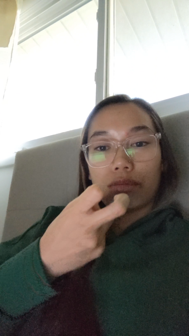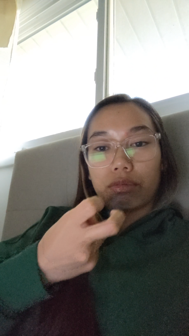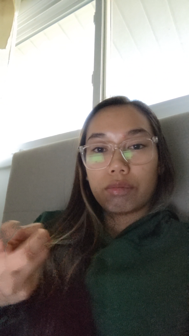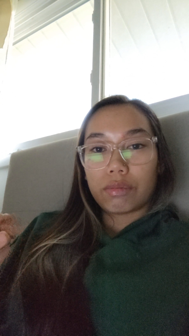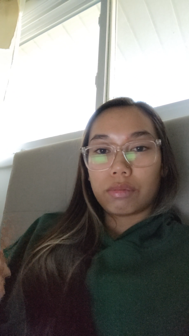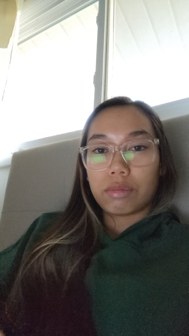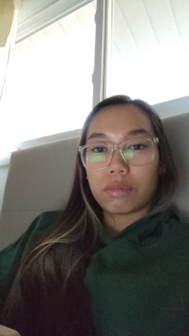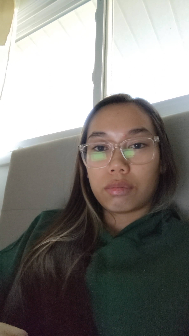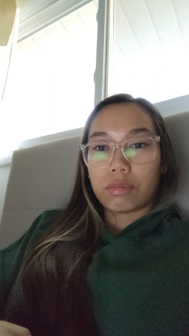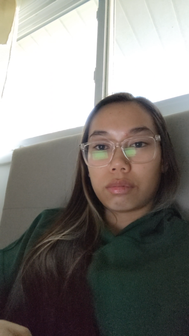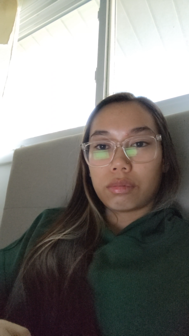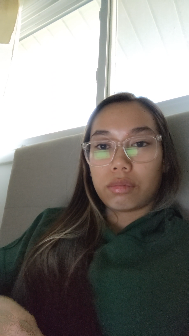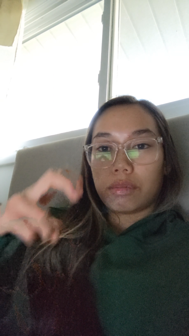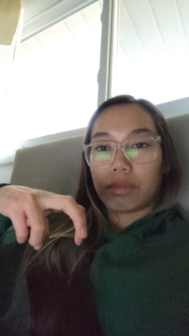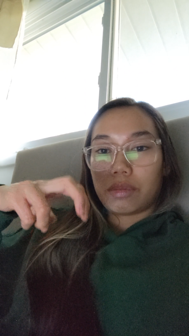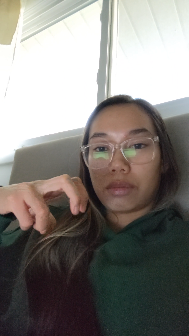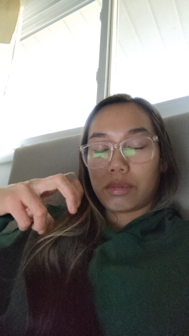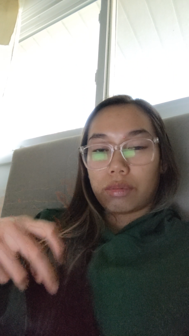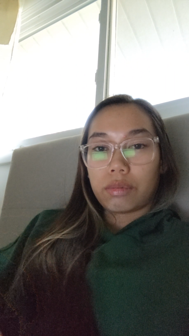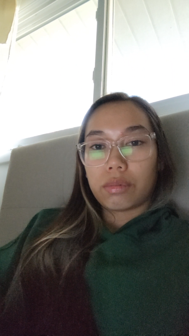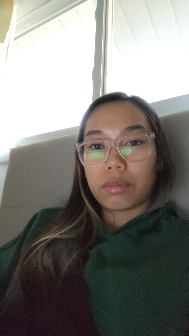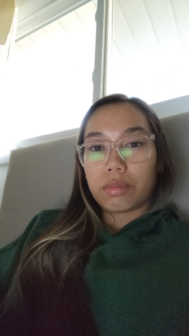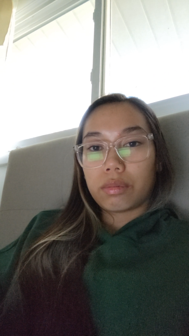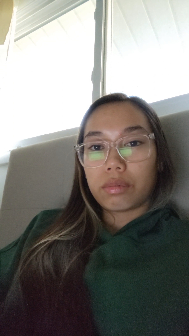potato